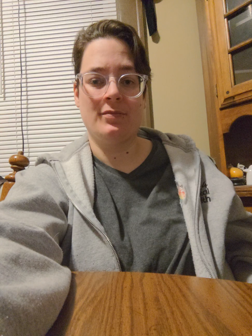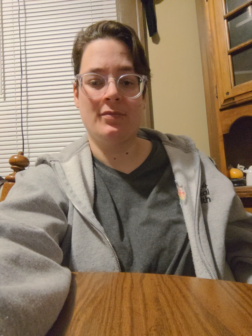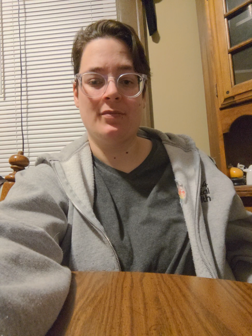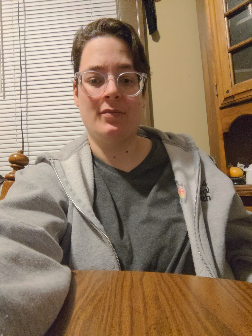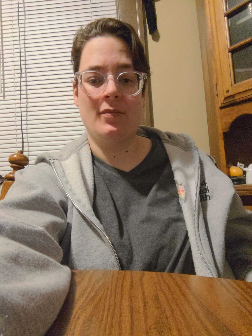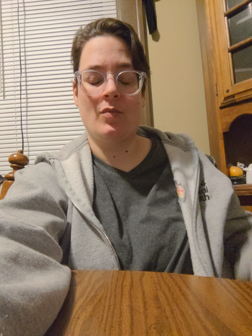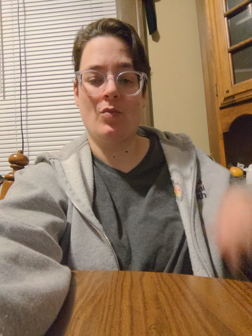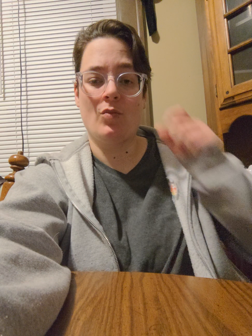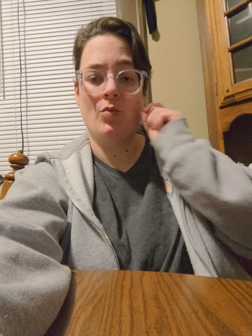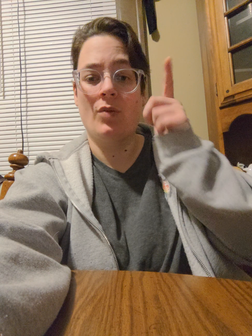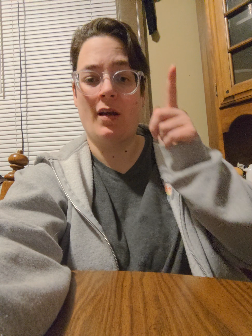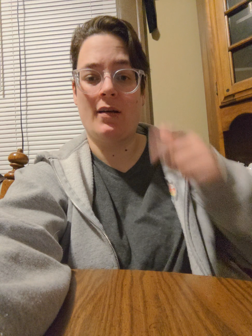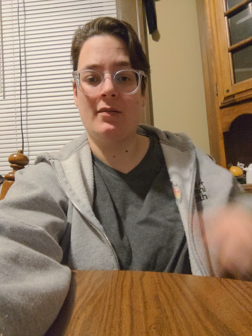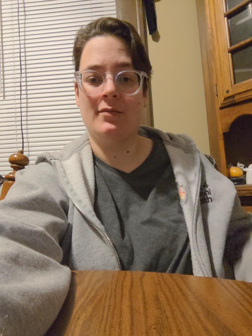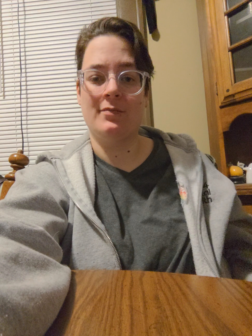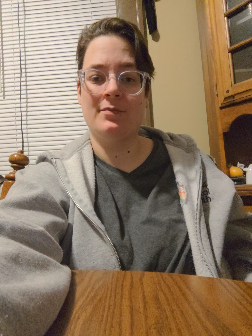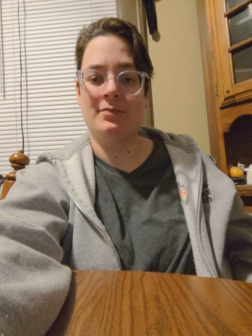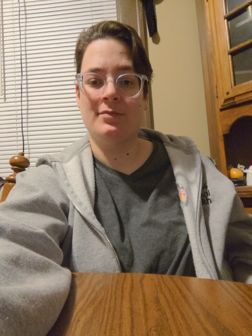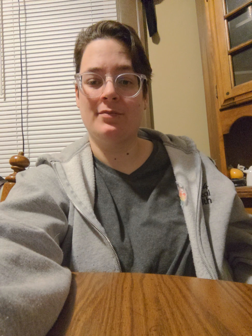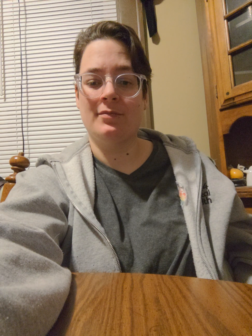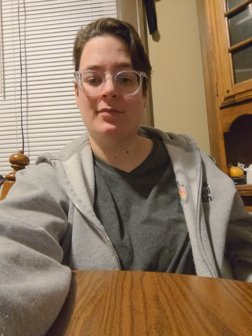wake